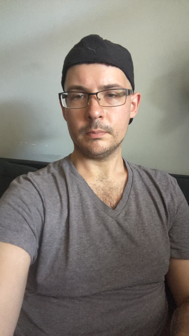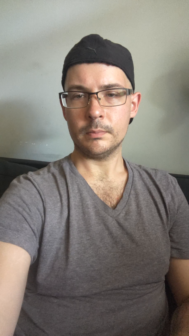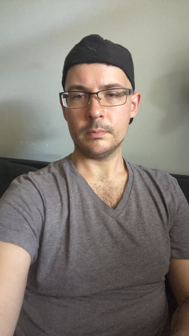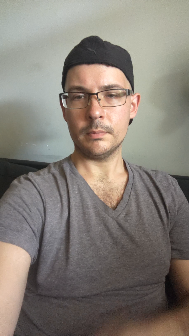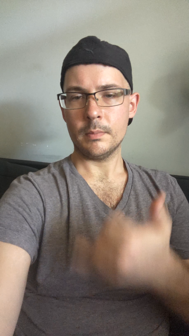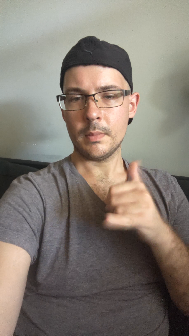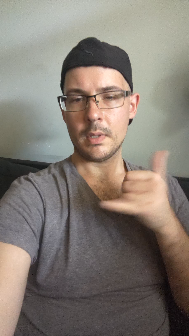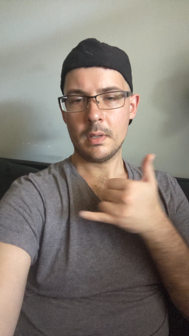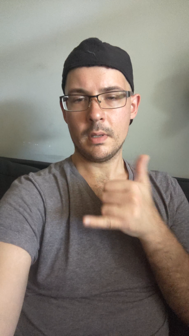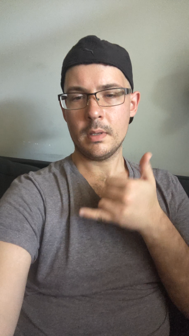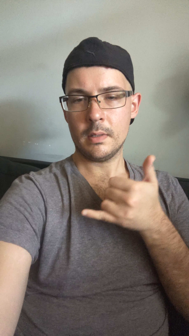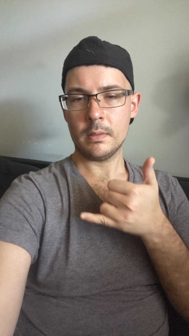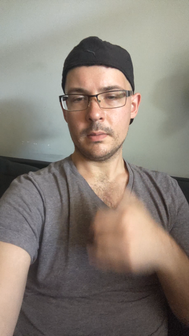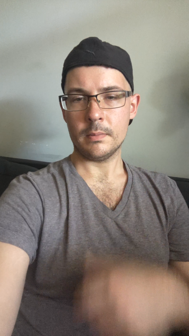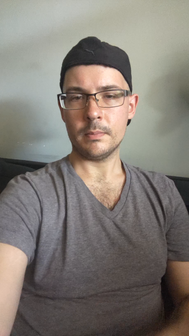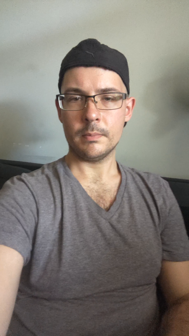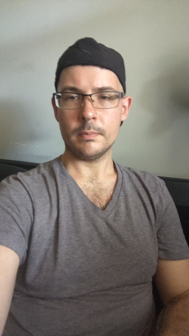play